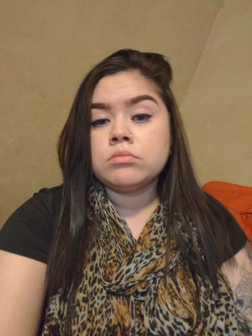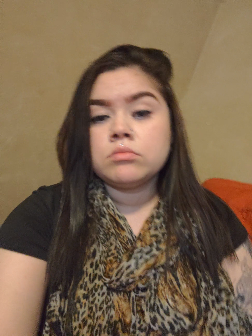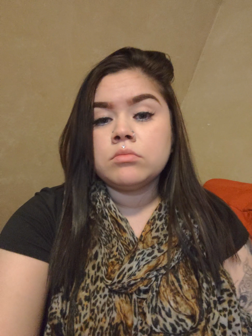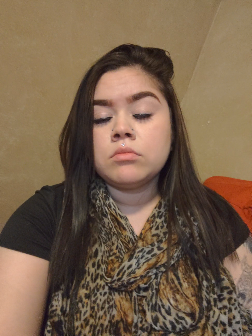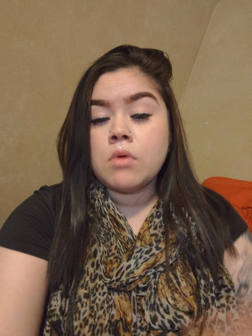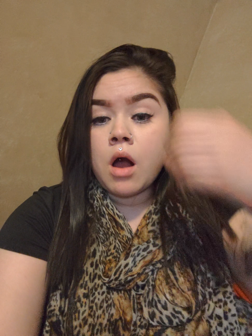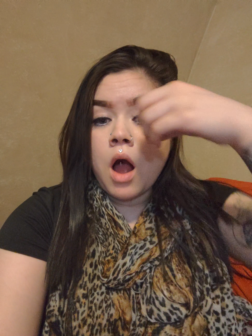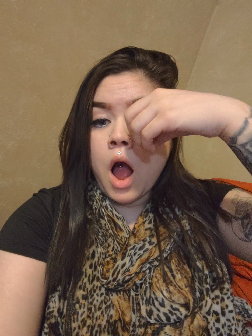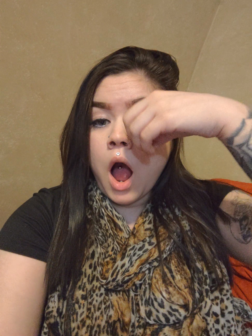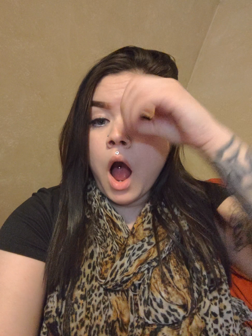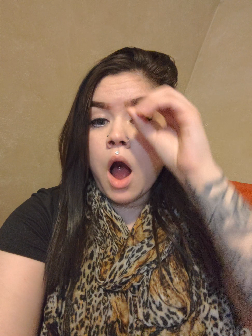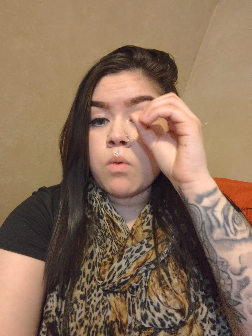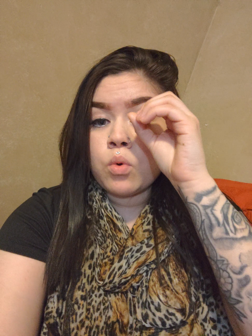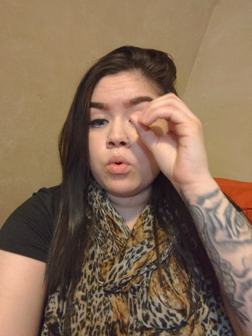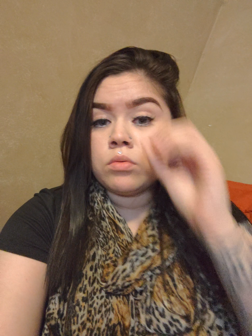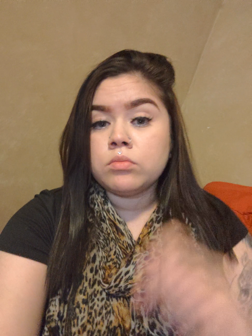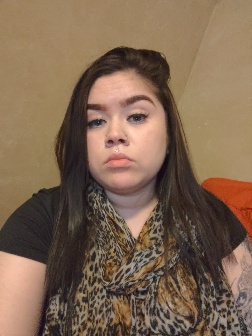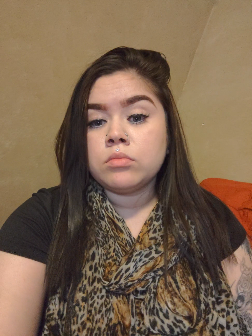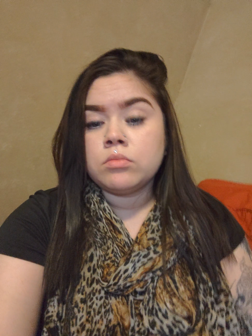owl